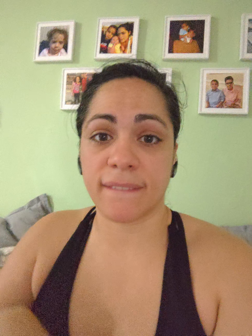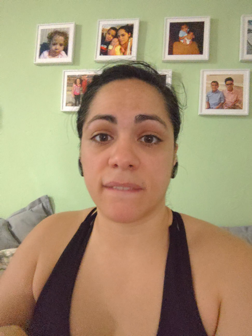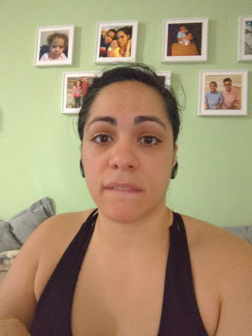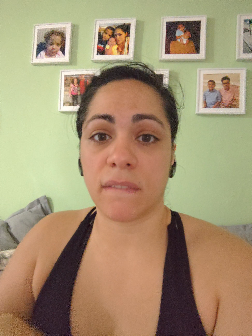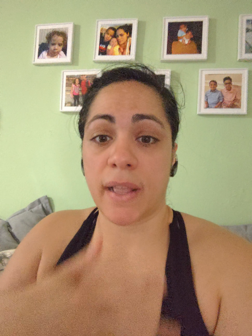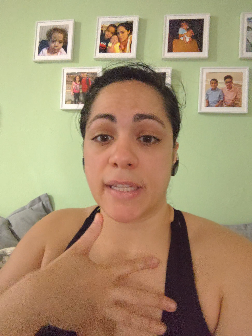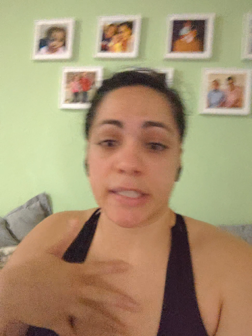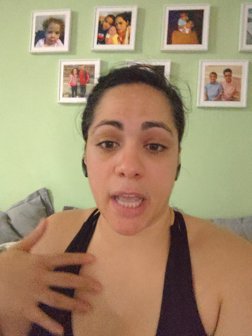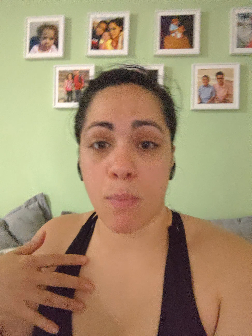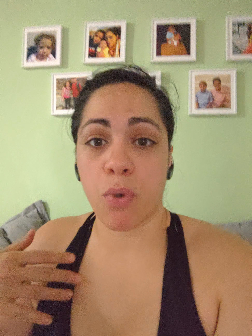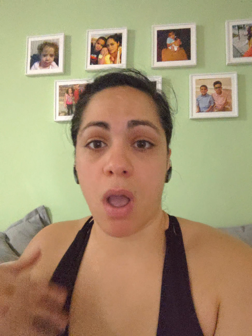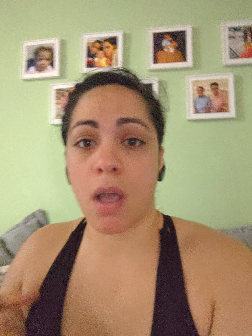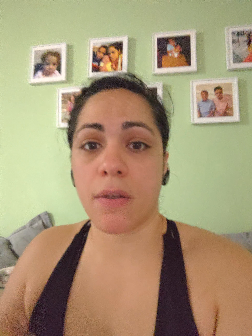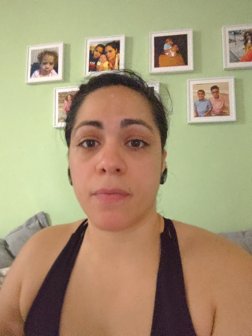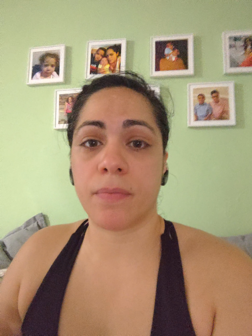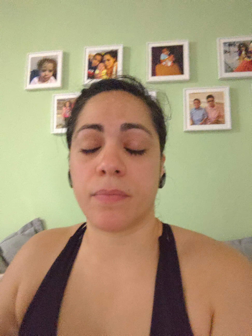zebra